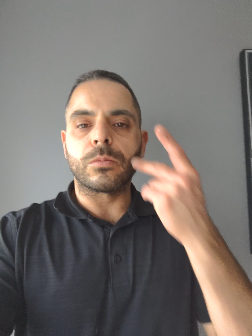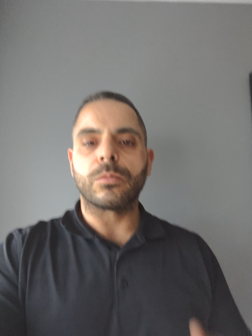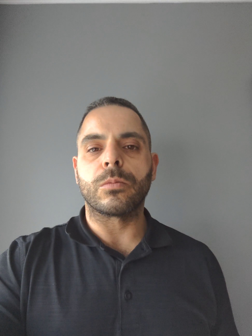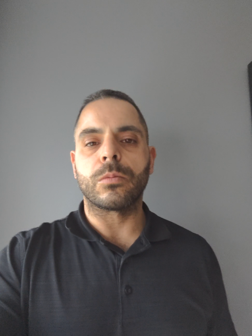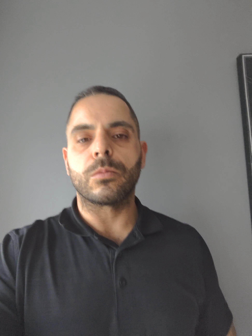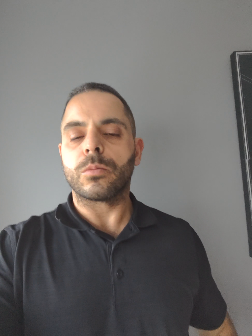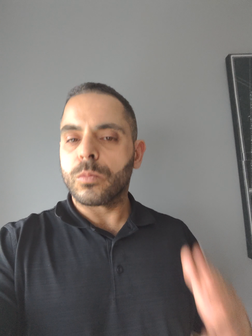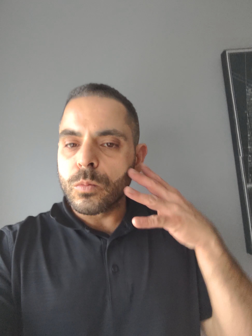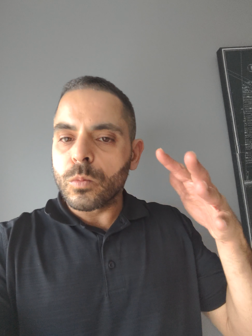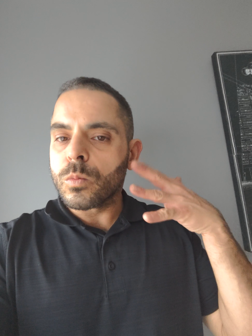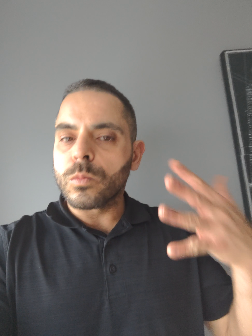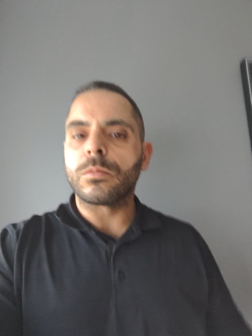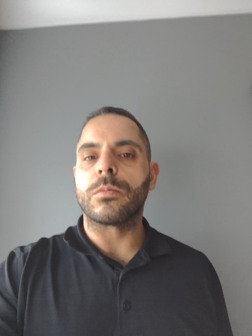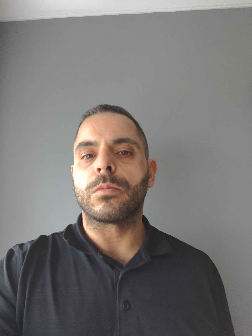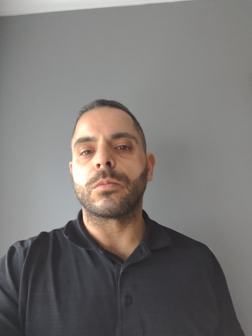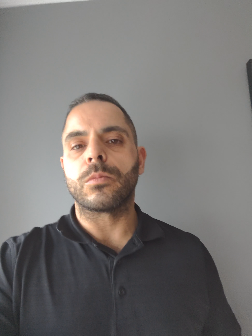noisy